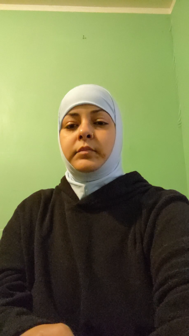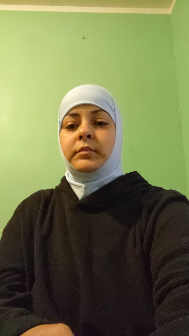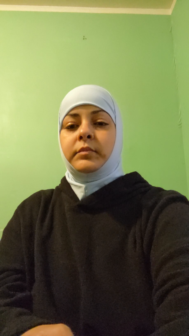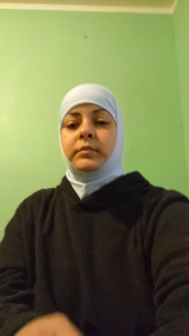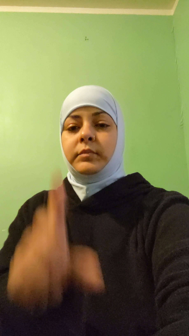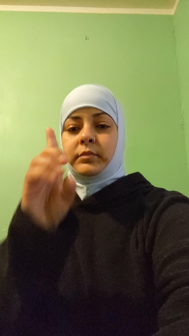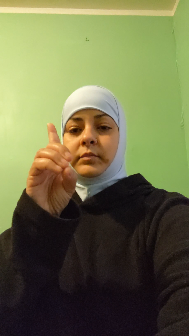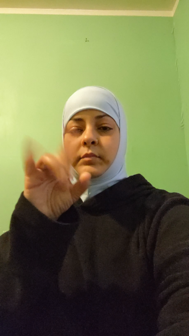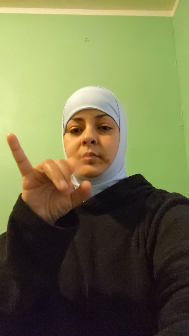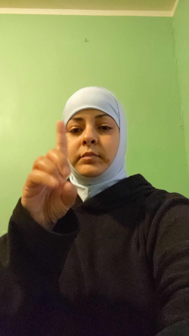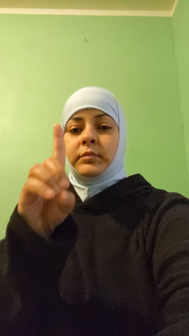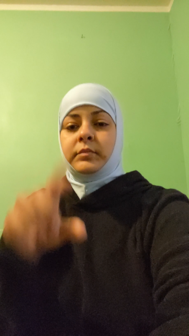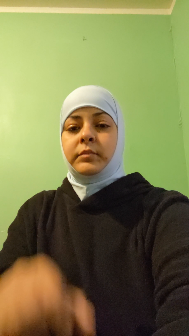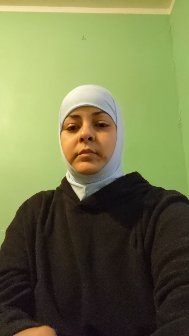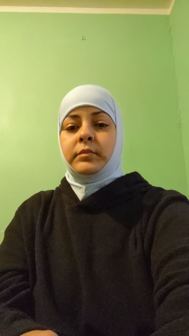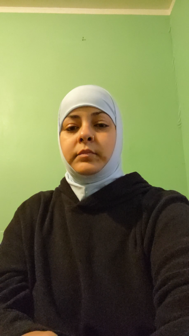did